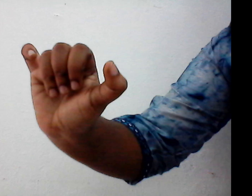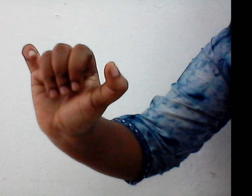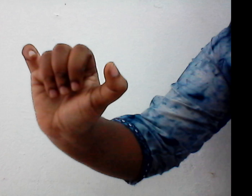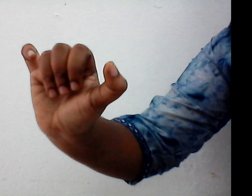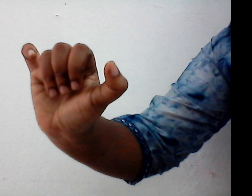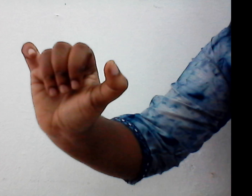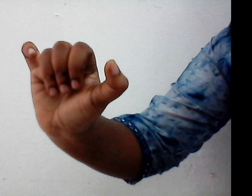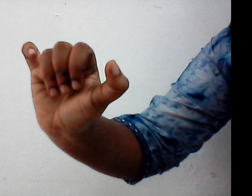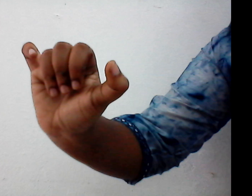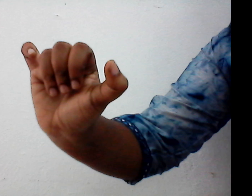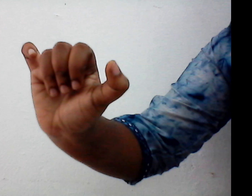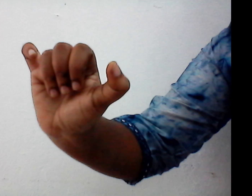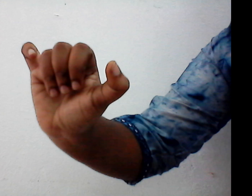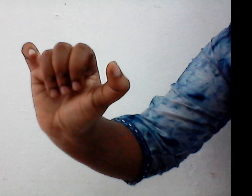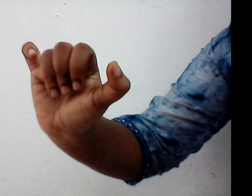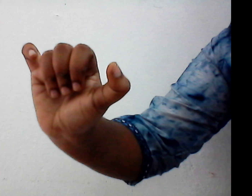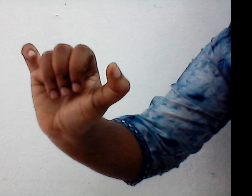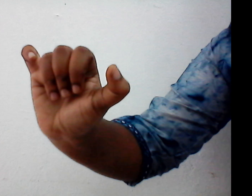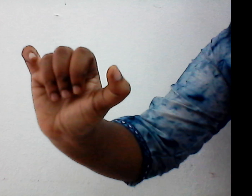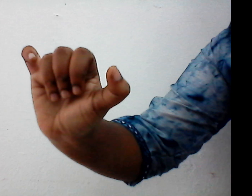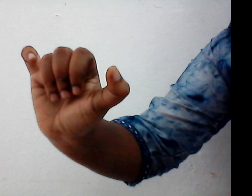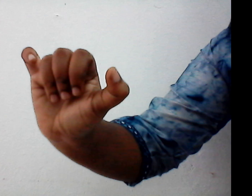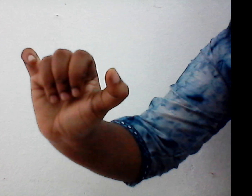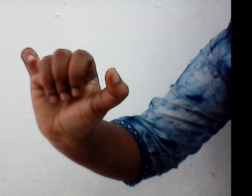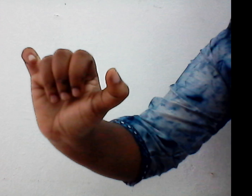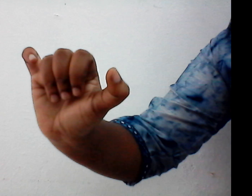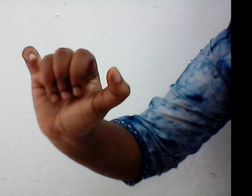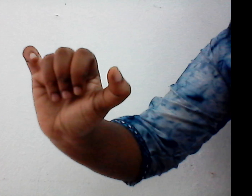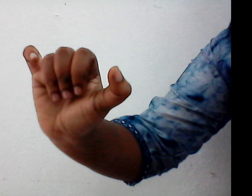ഋ